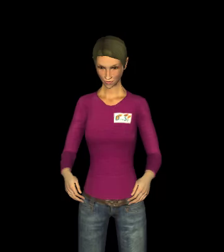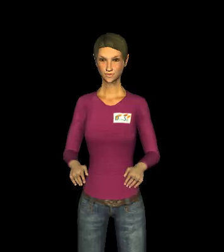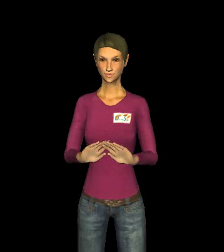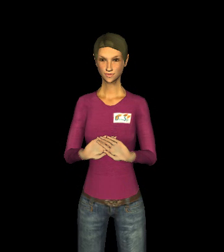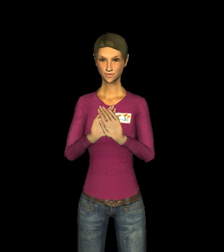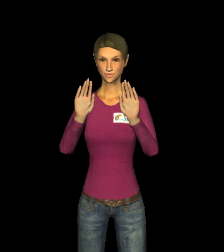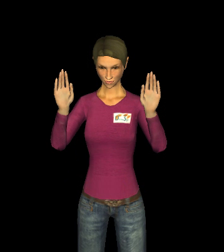سماء